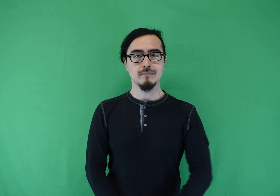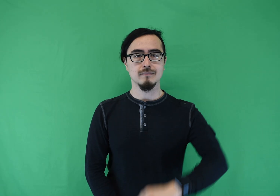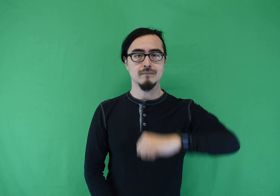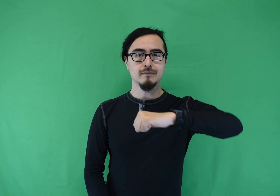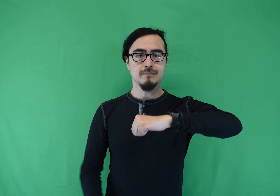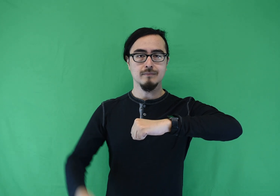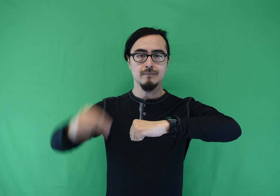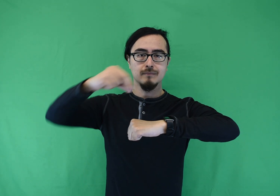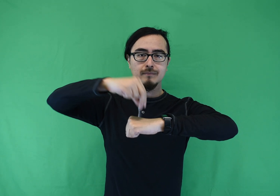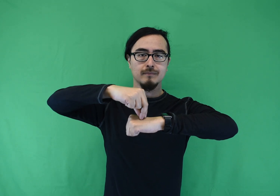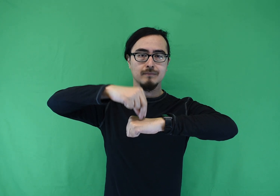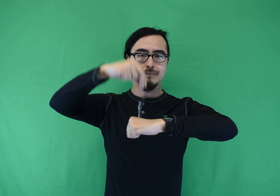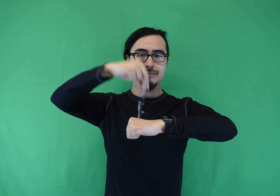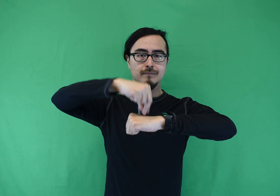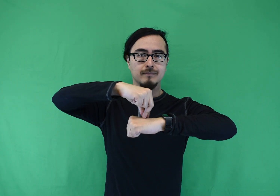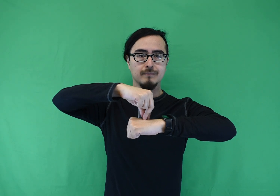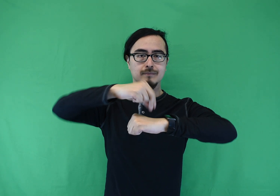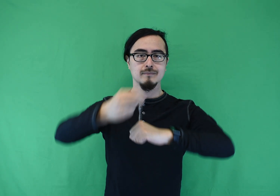doctor